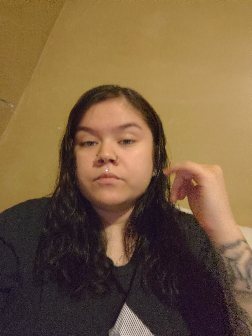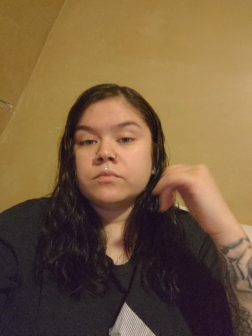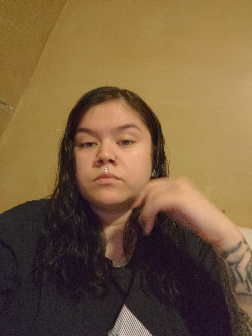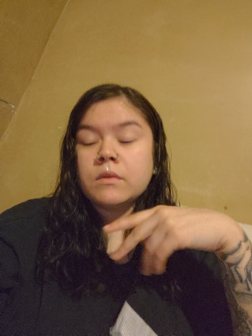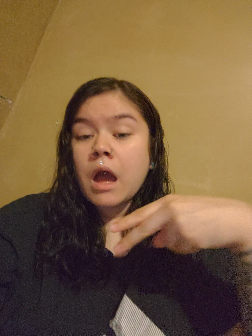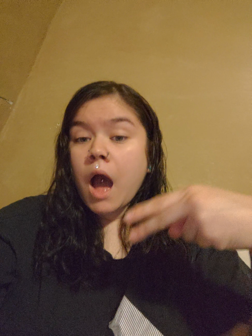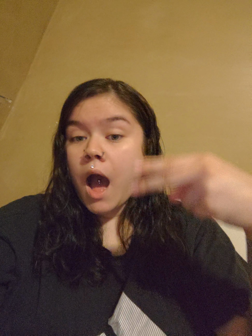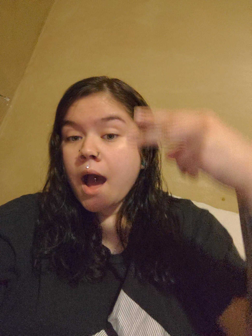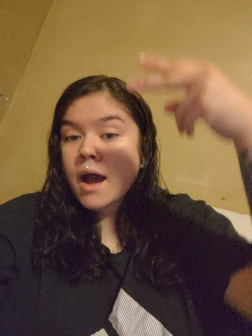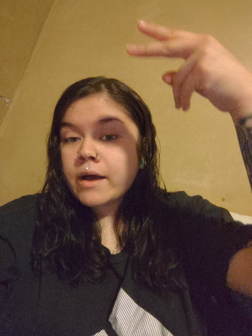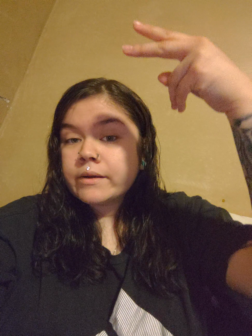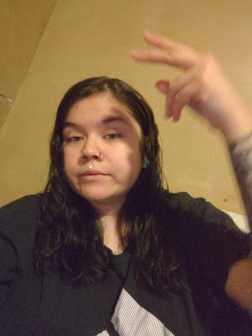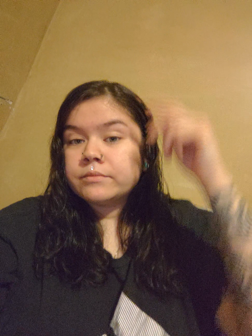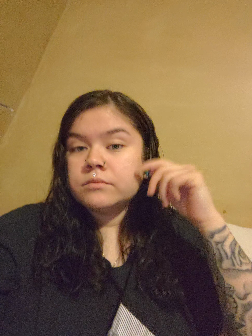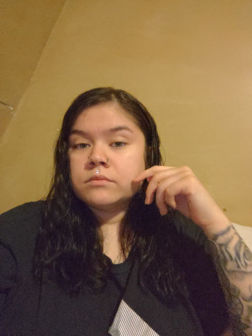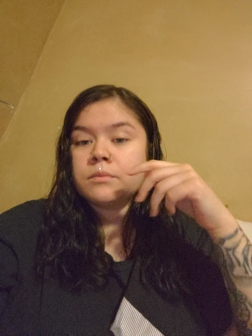high